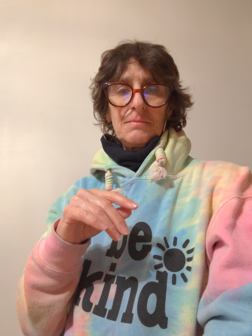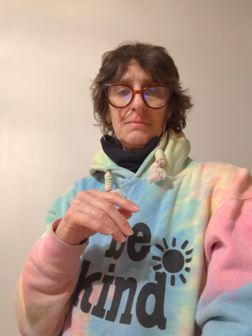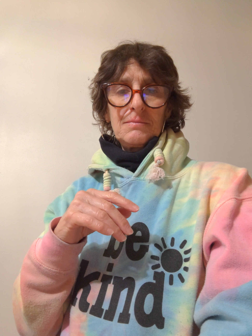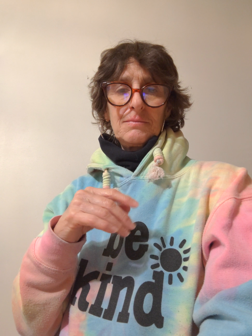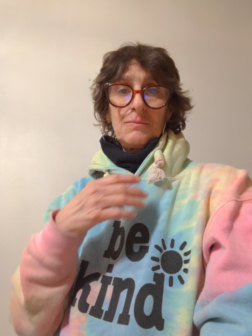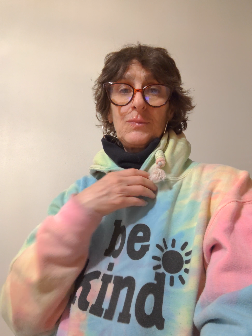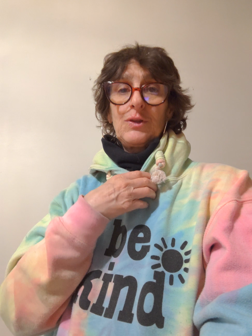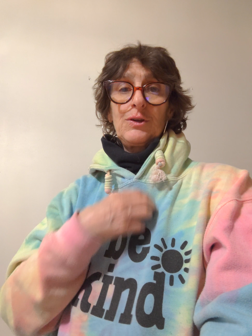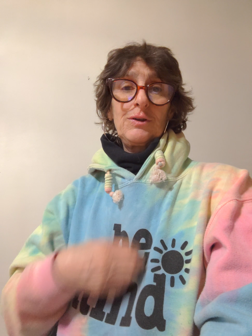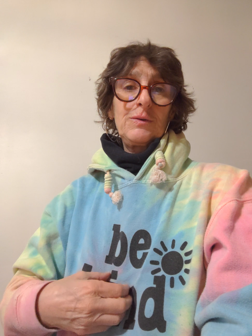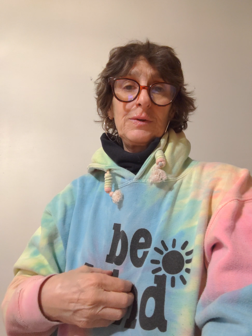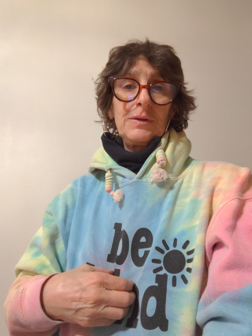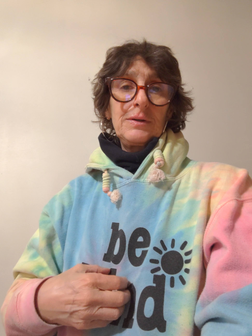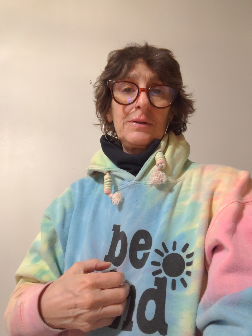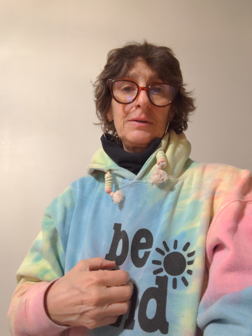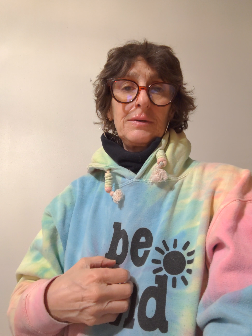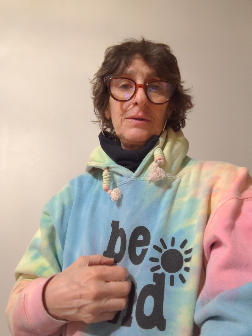hungry